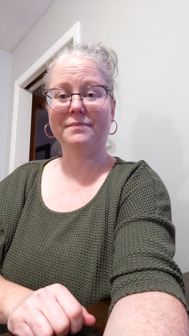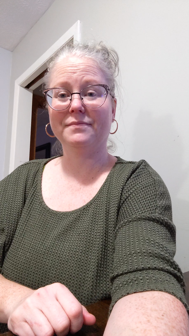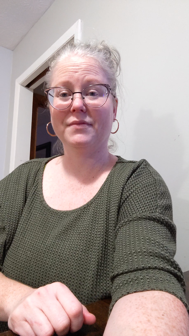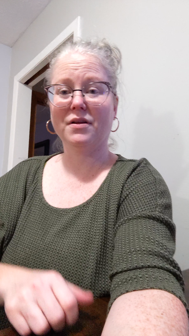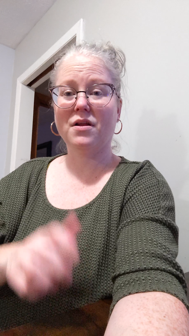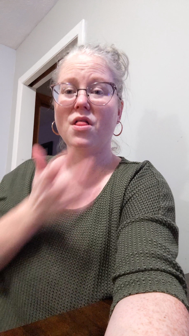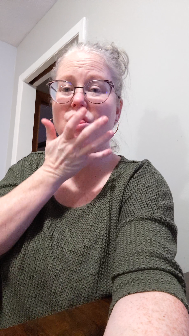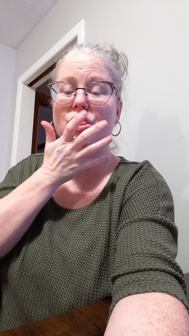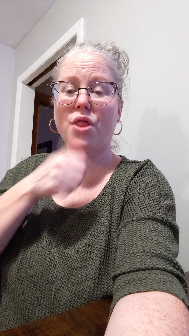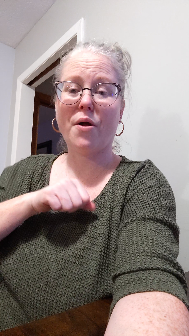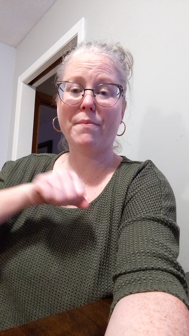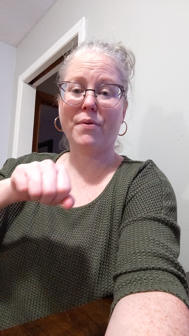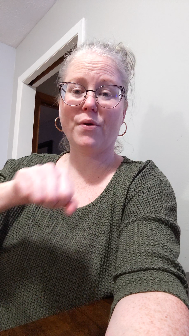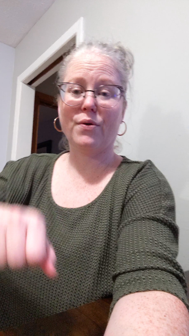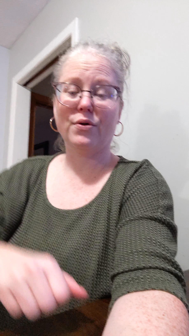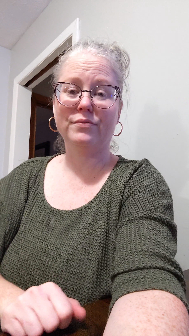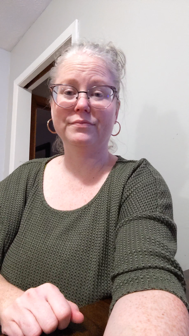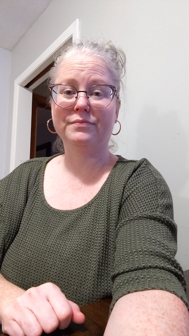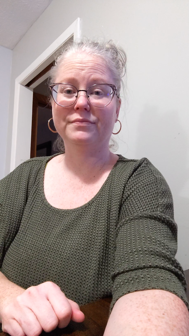lawn mower